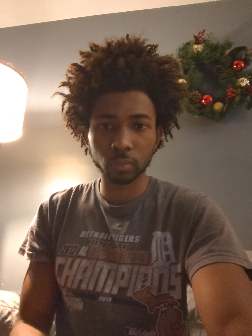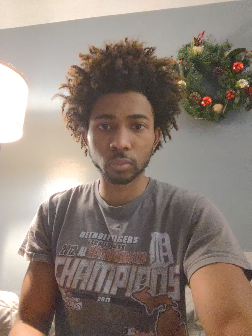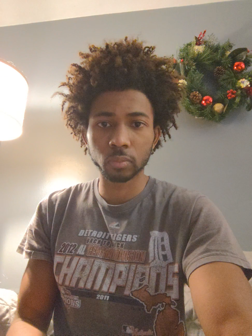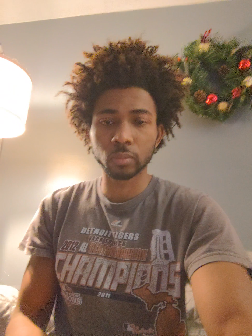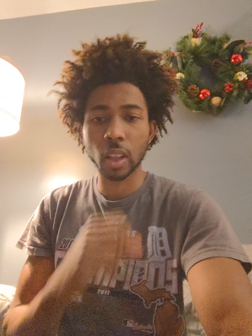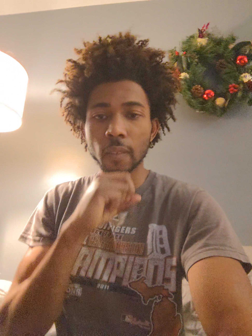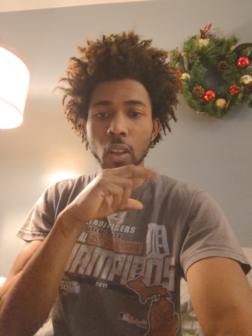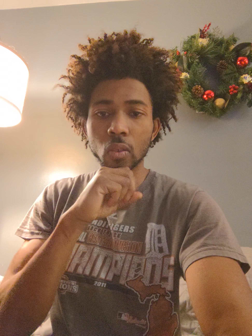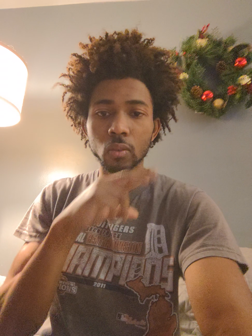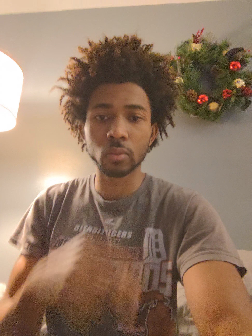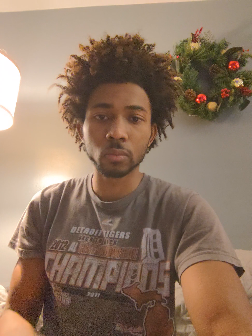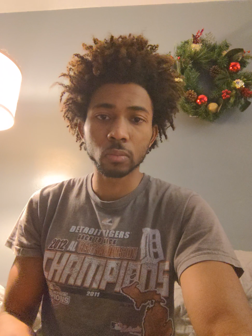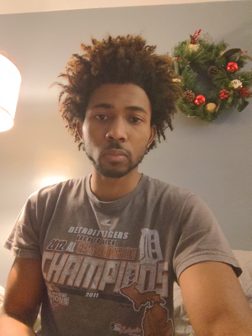frog